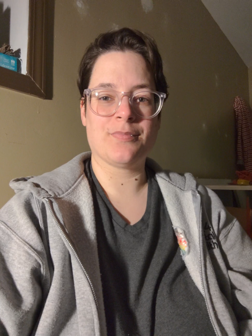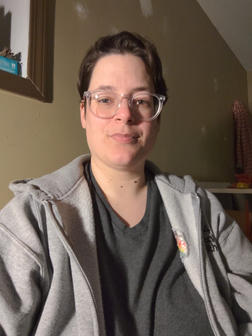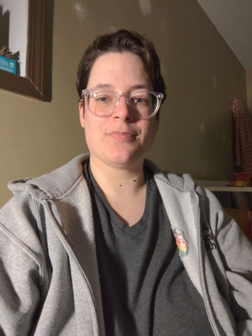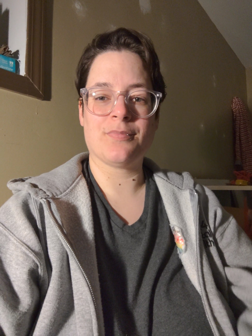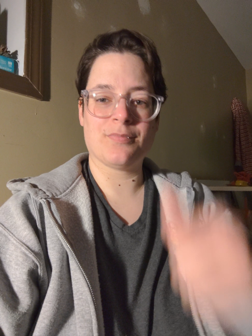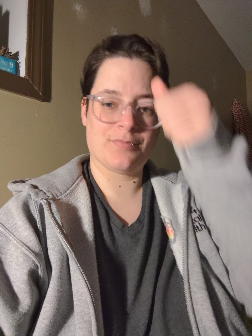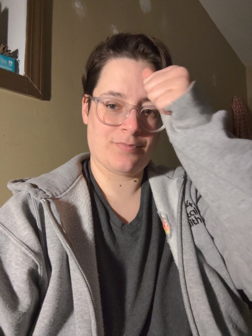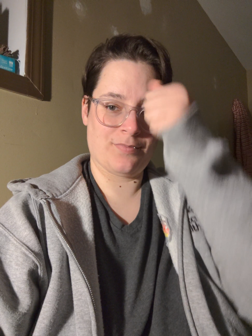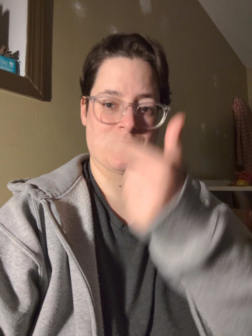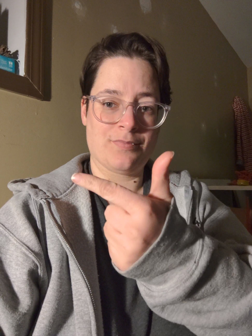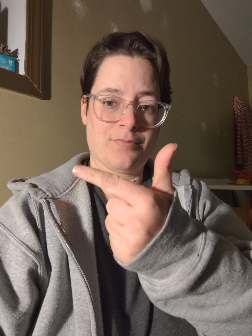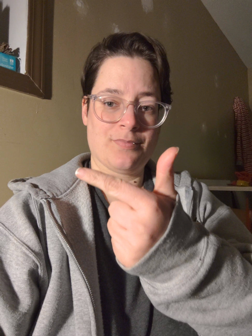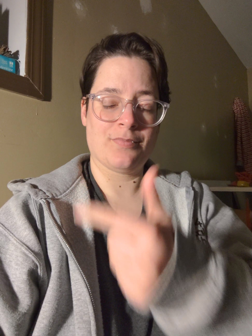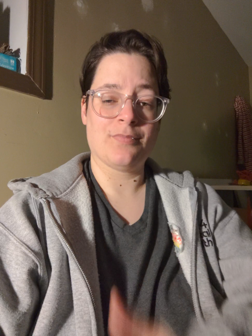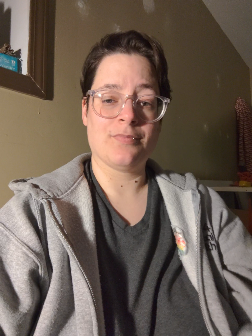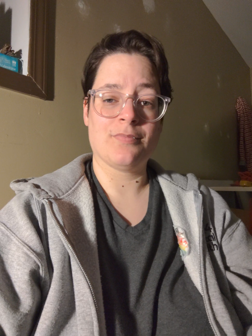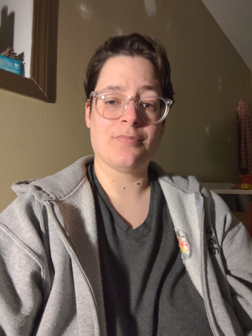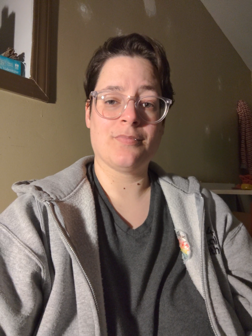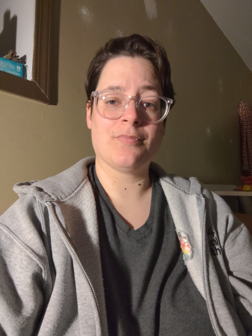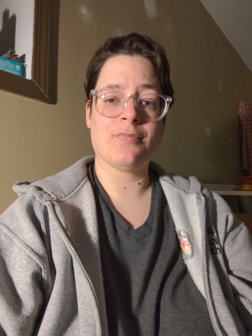brother